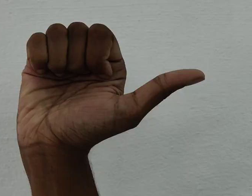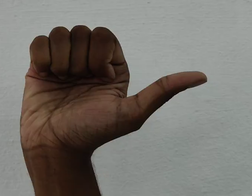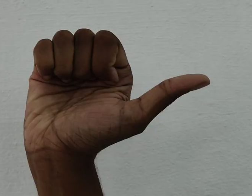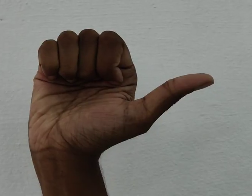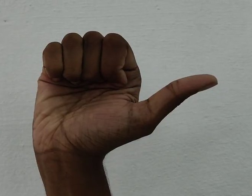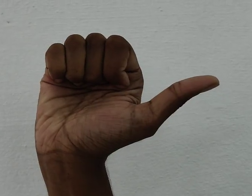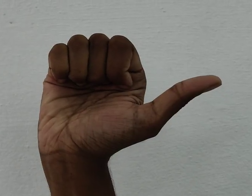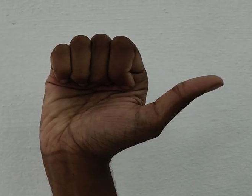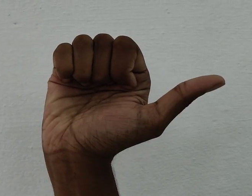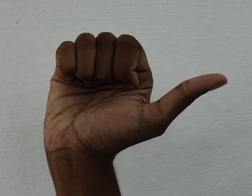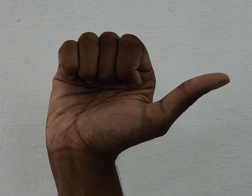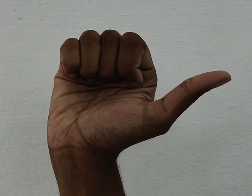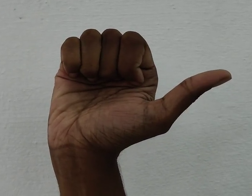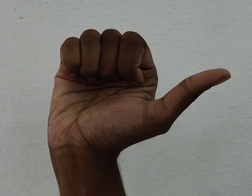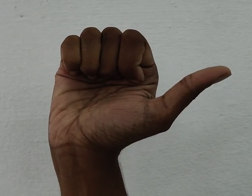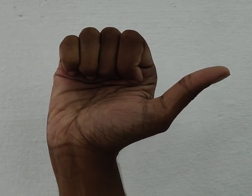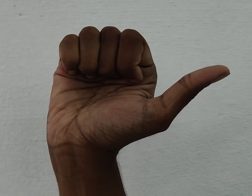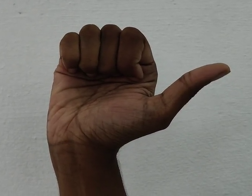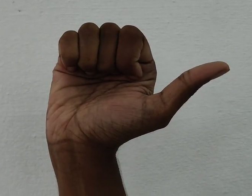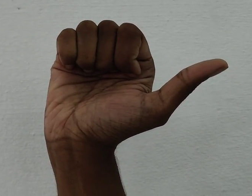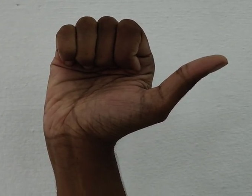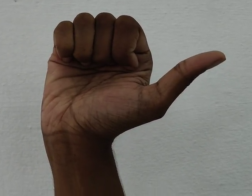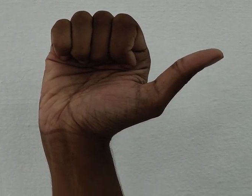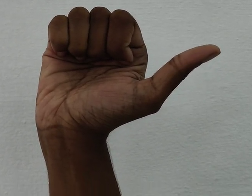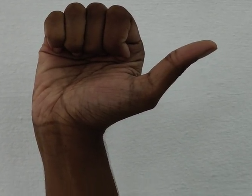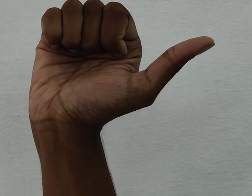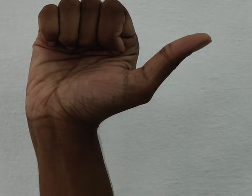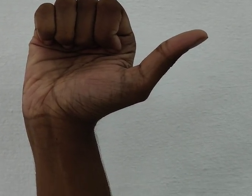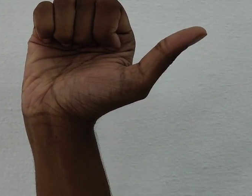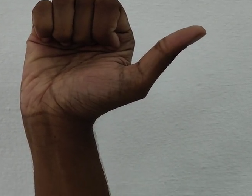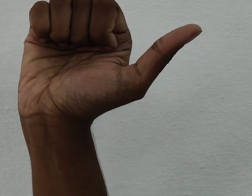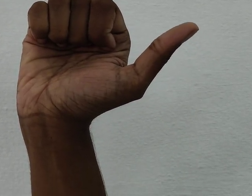എ